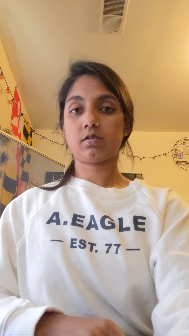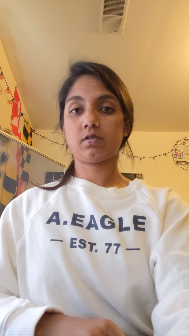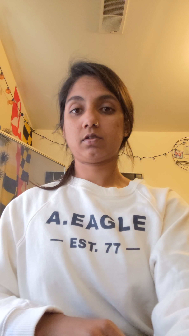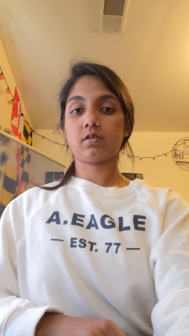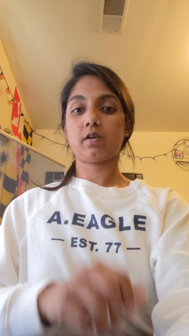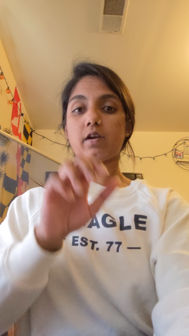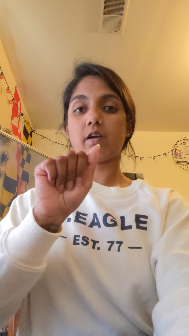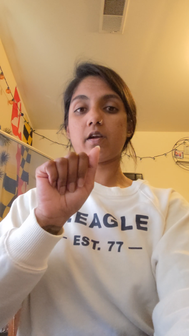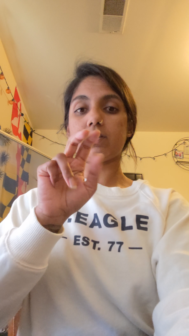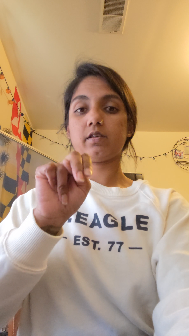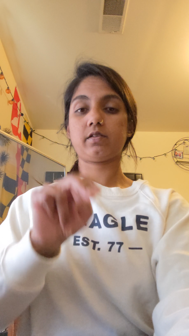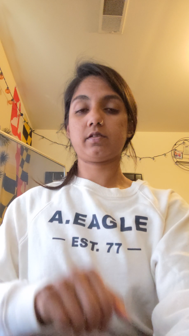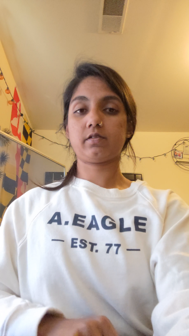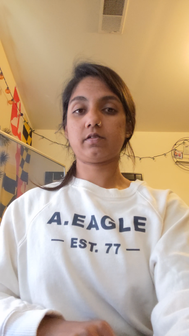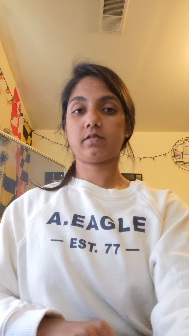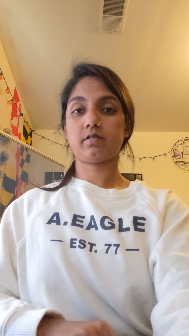an